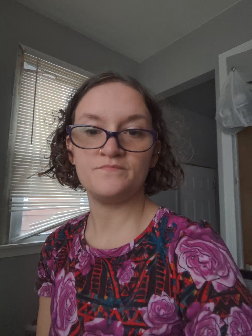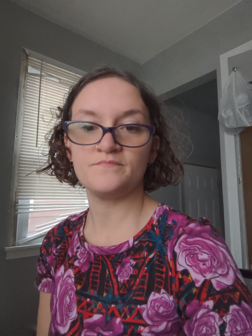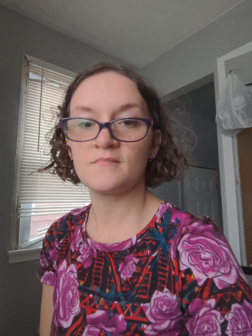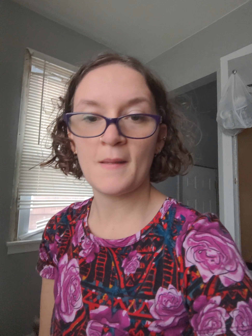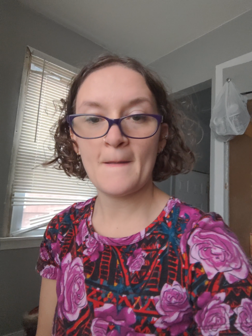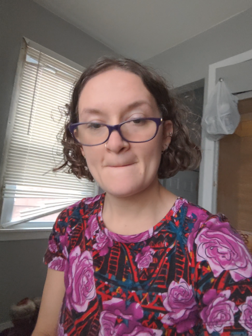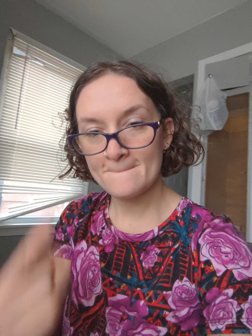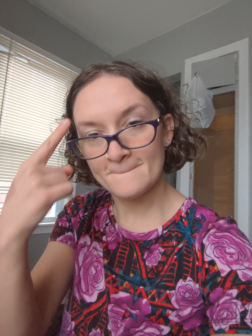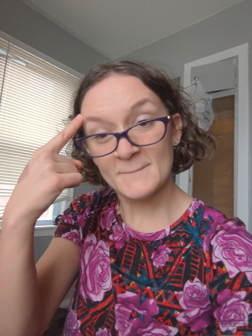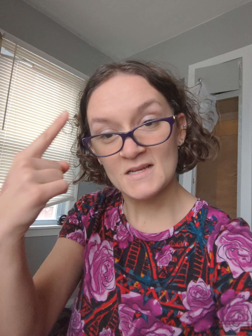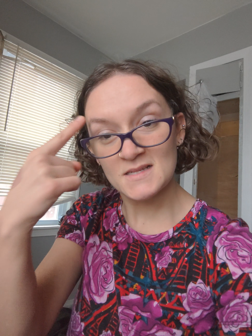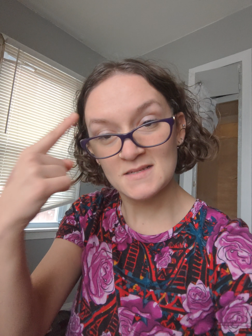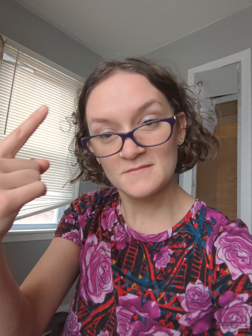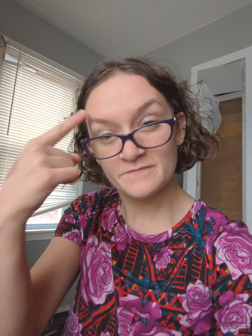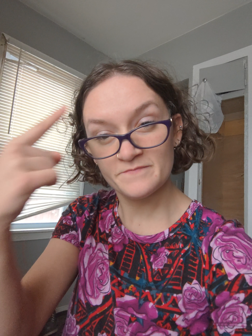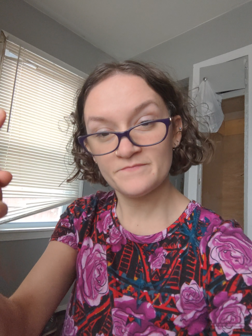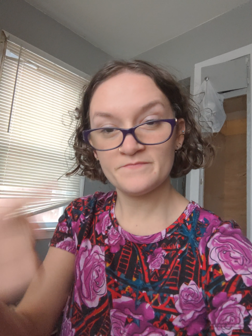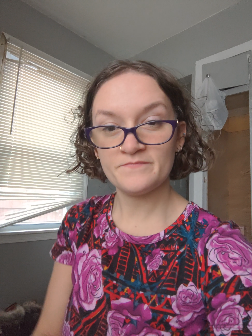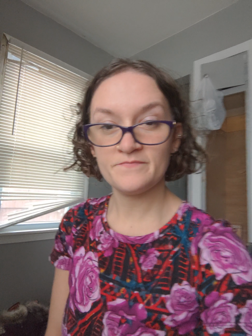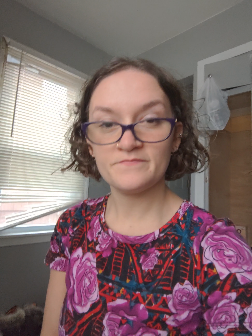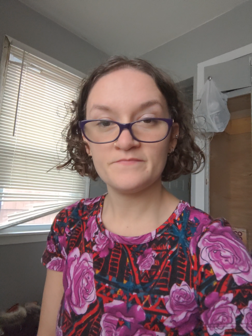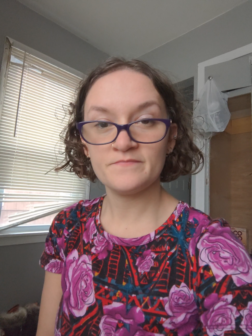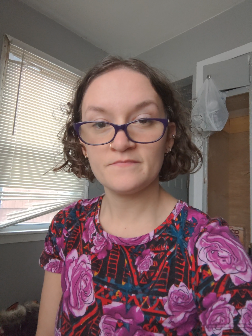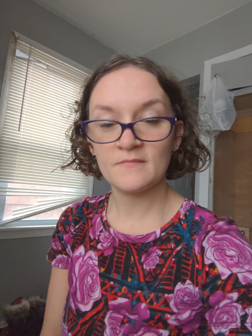penny